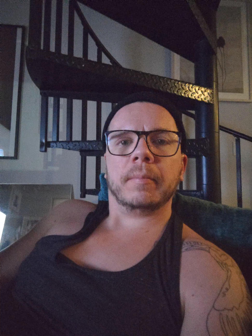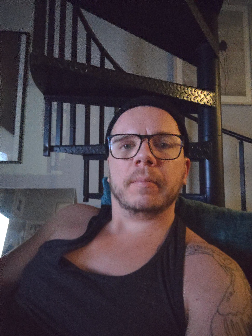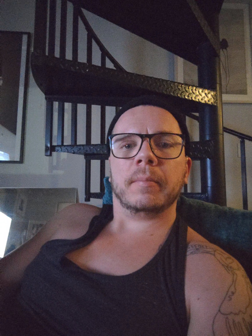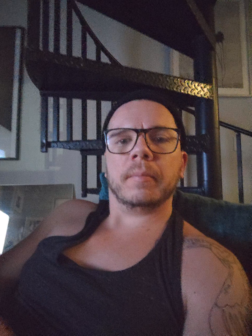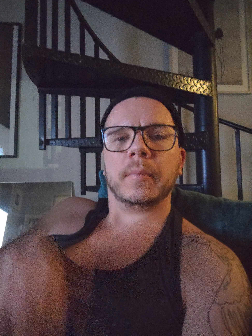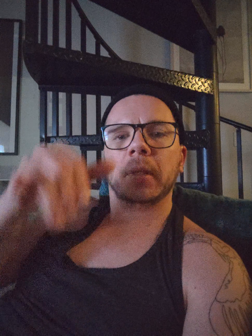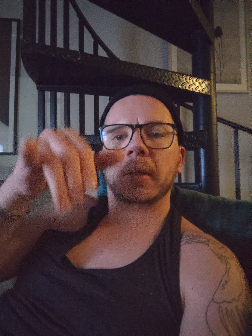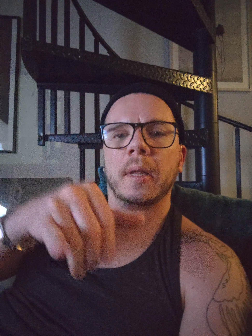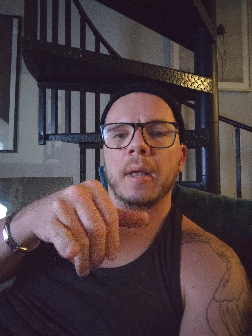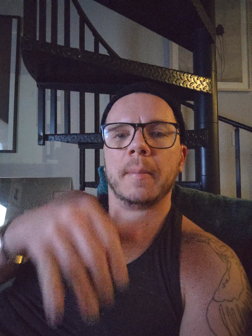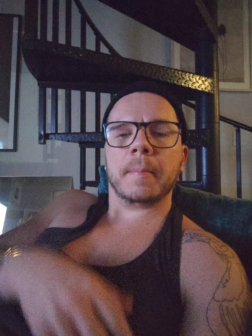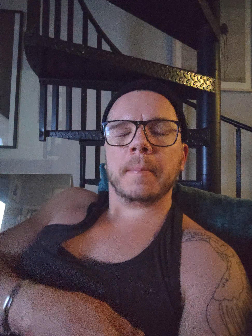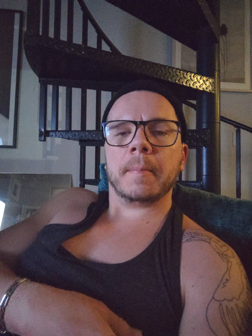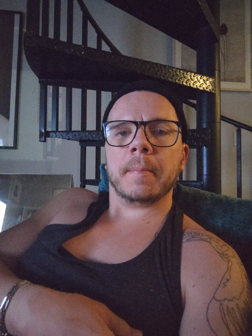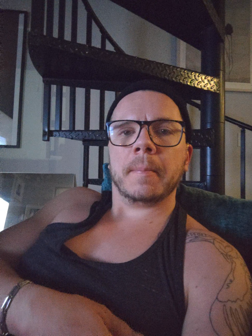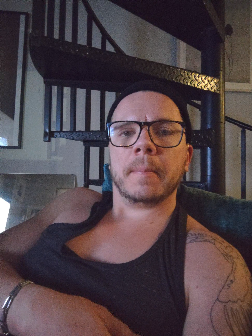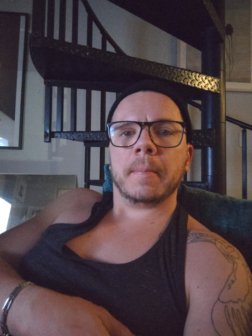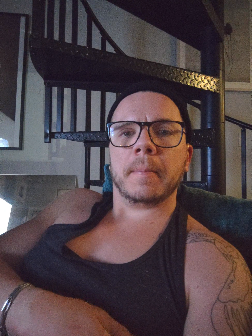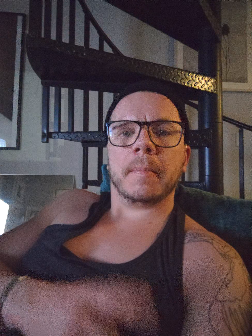stay